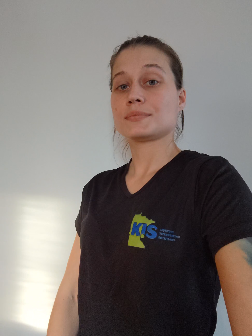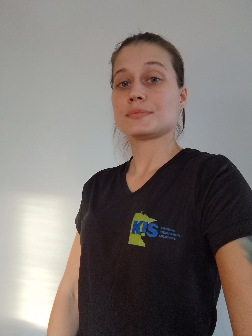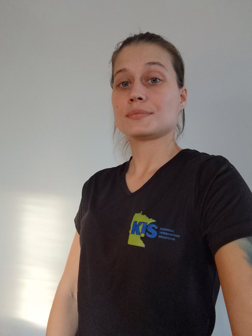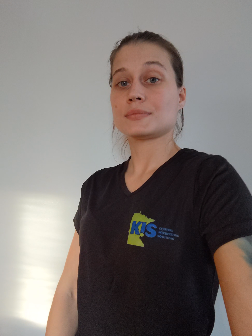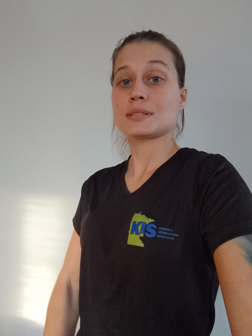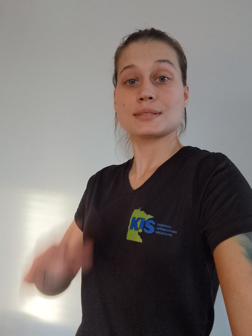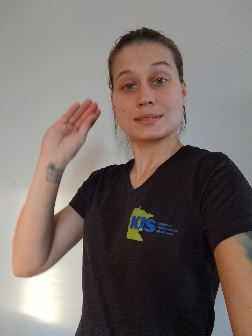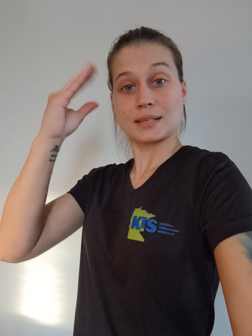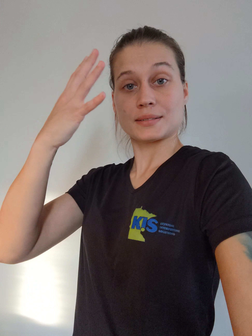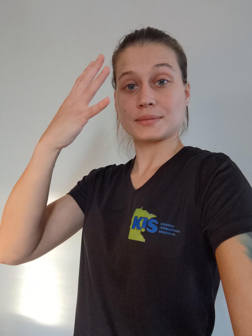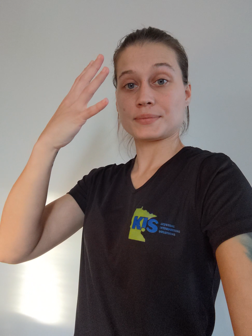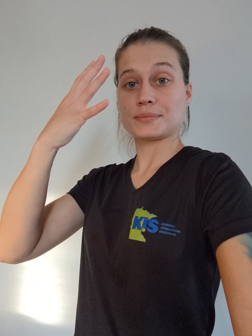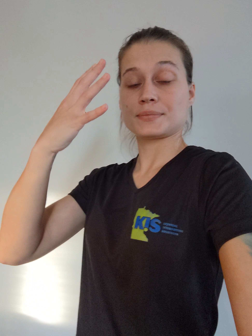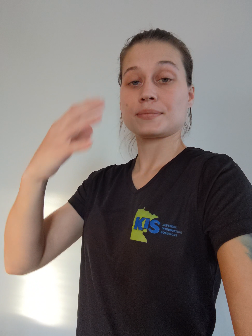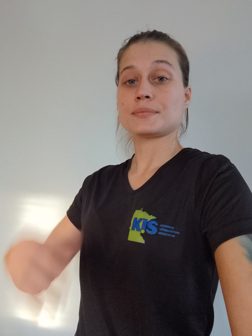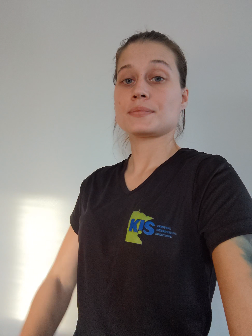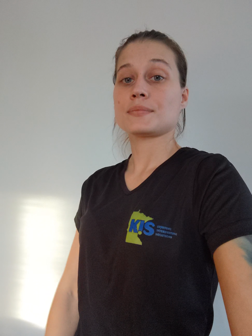sun